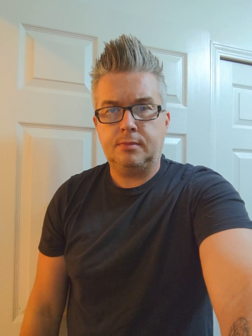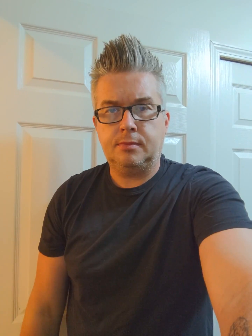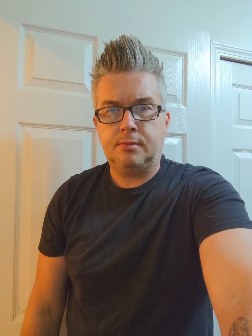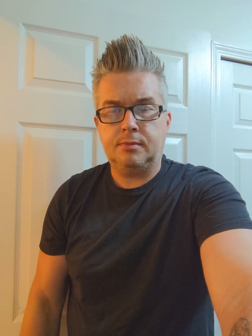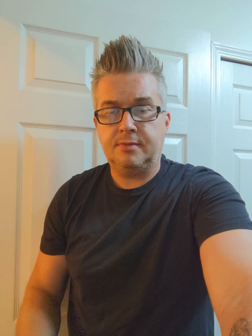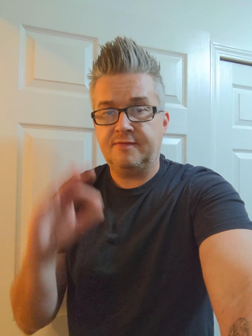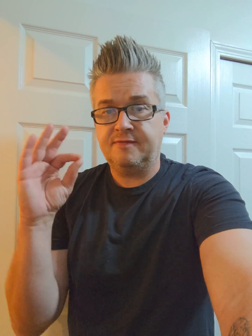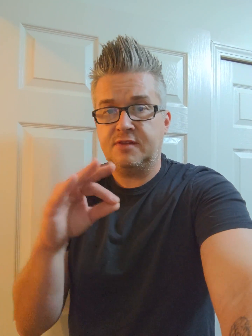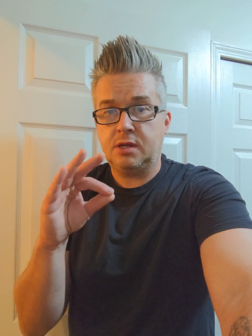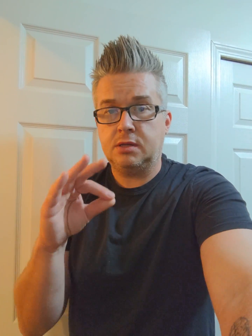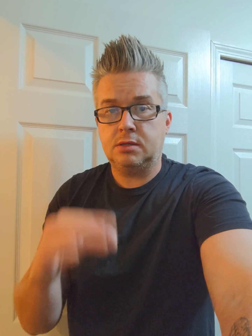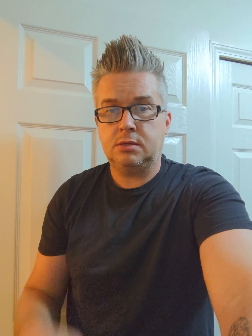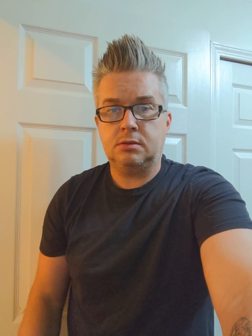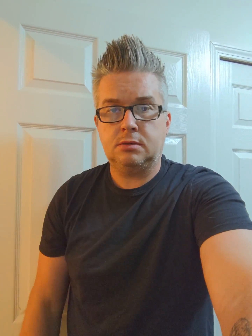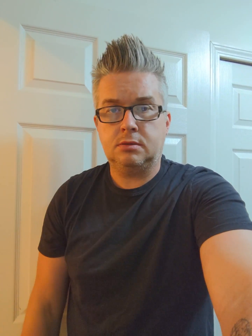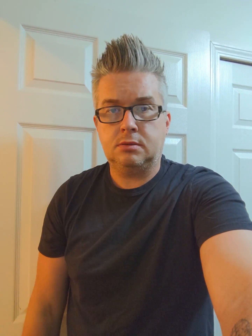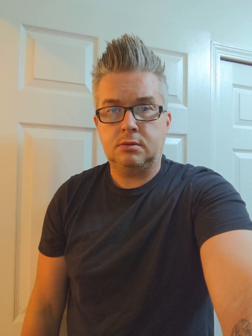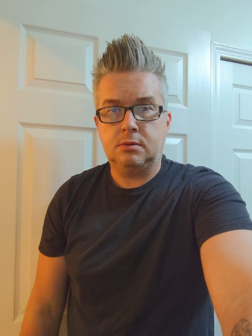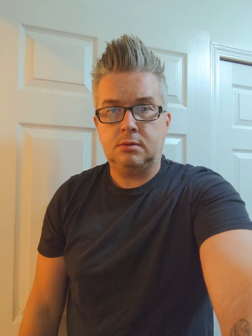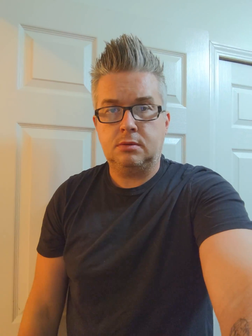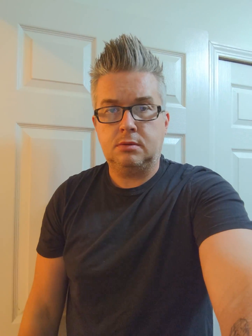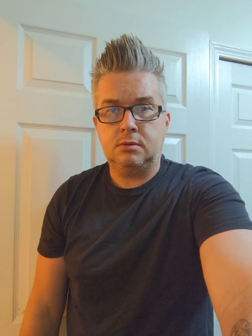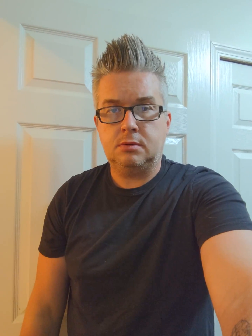fit